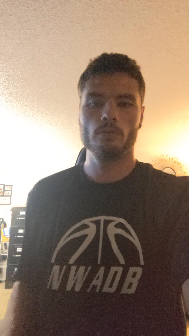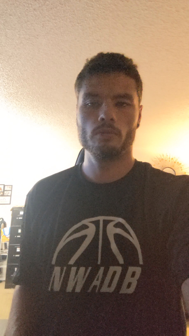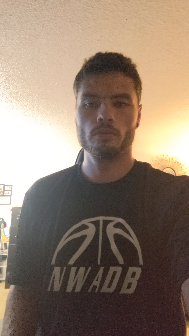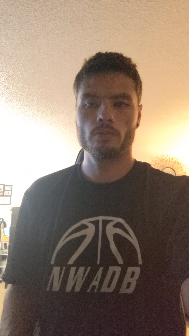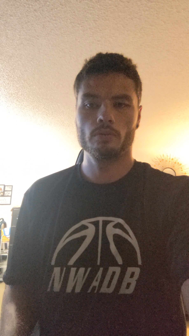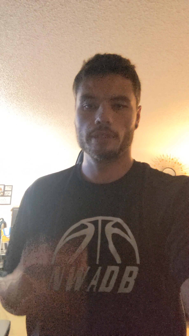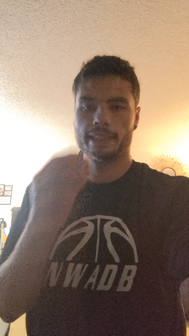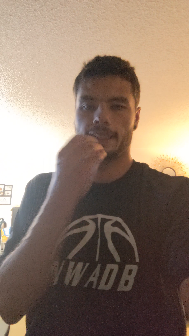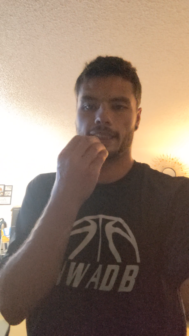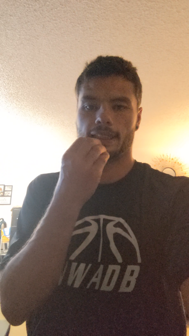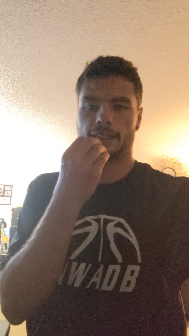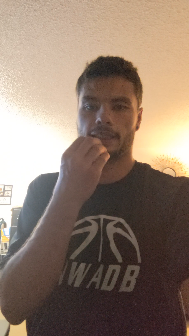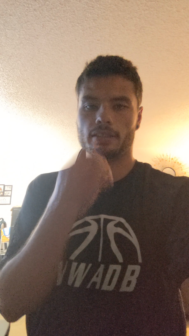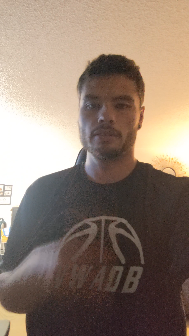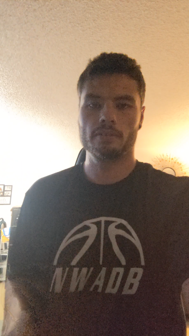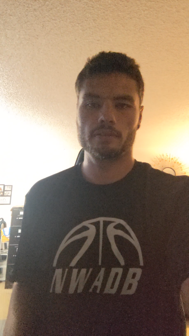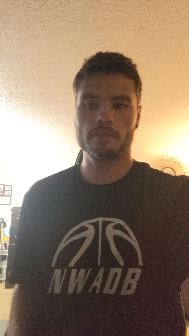eat